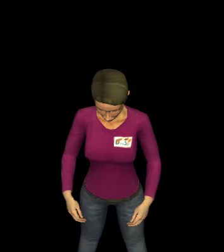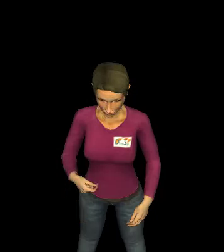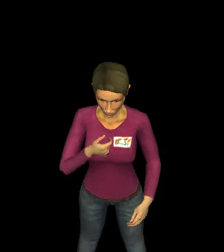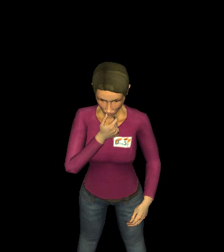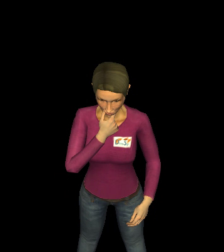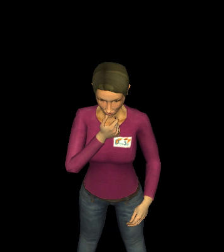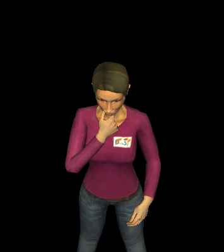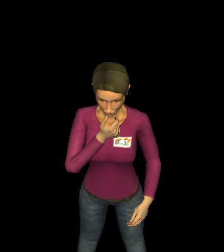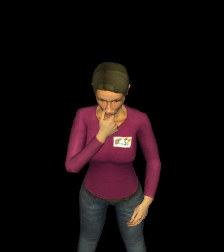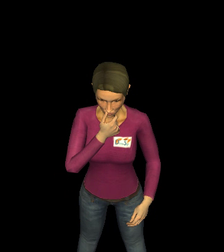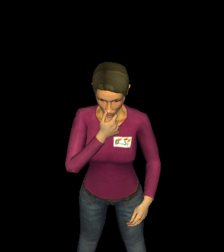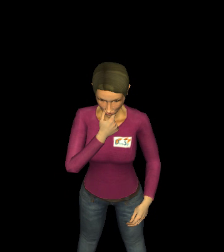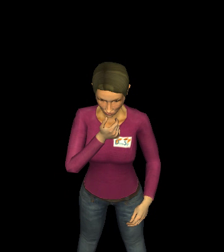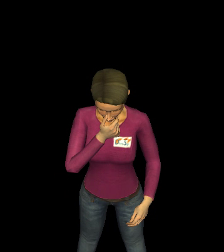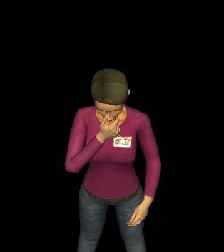إنجليترا